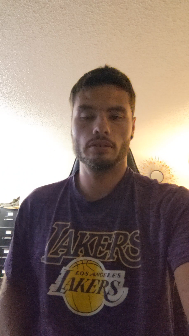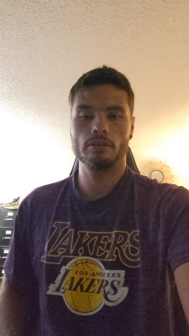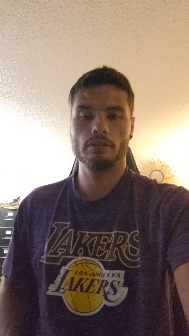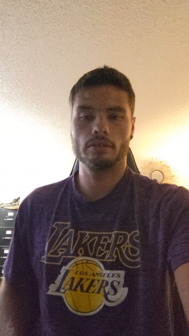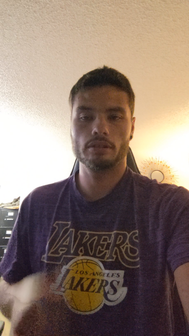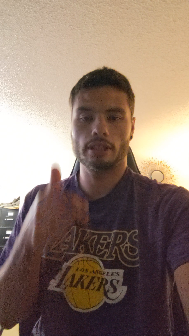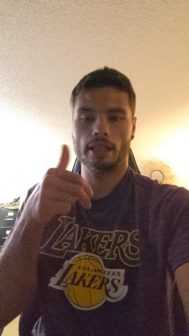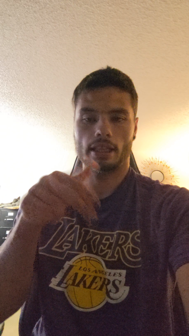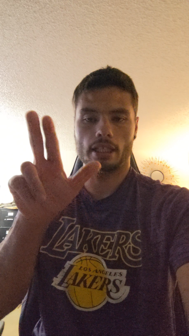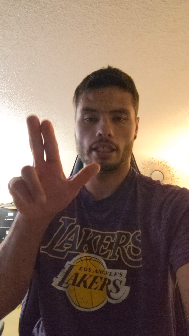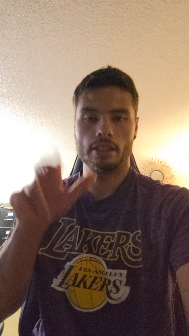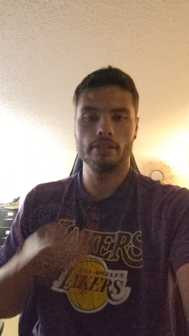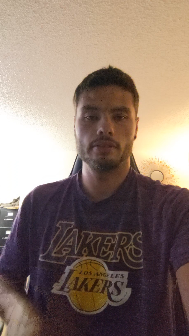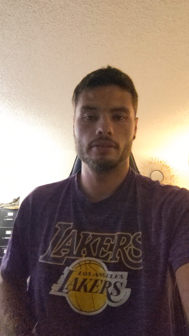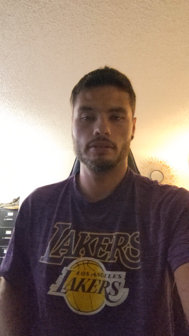lick